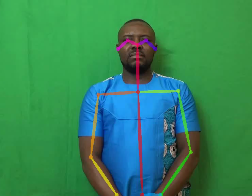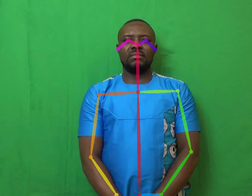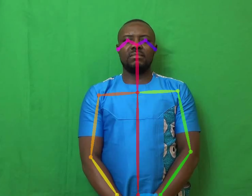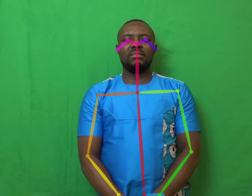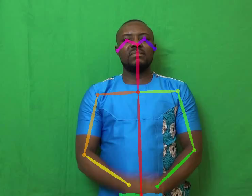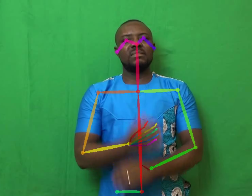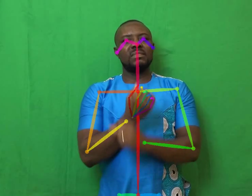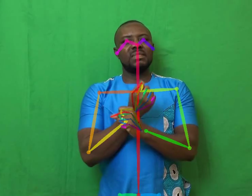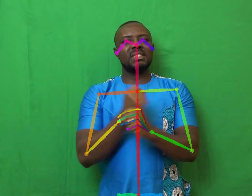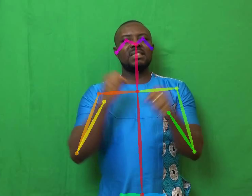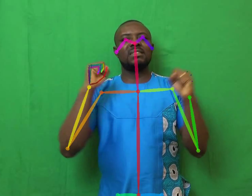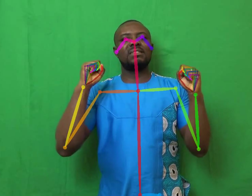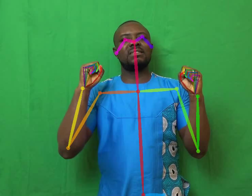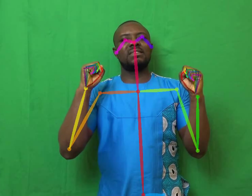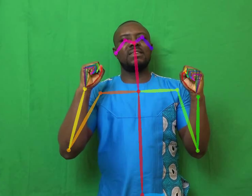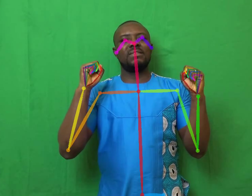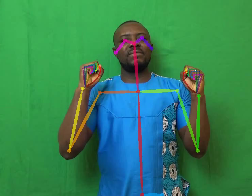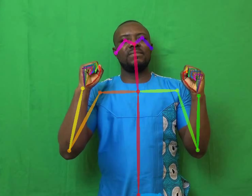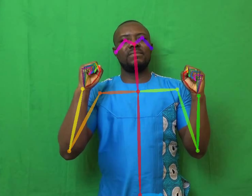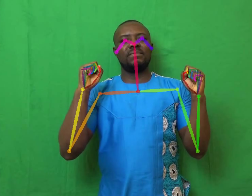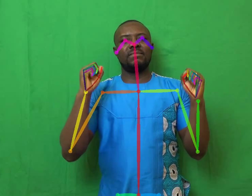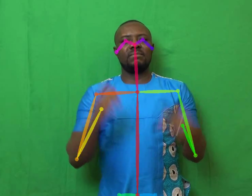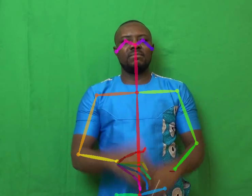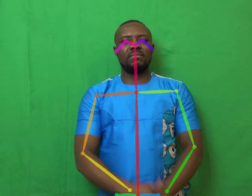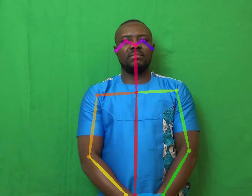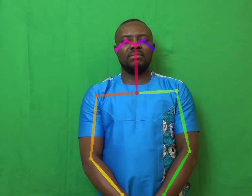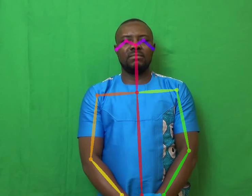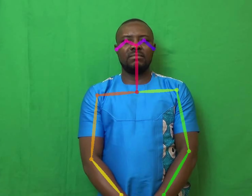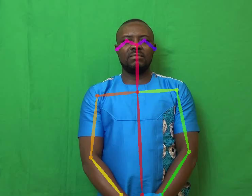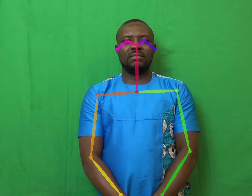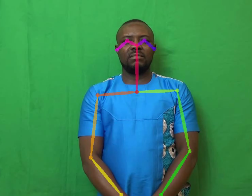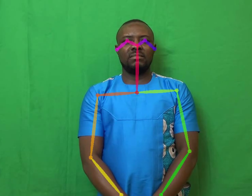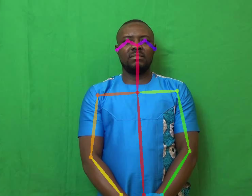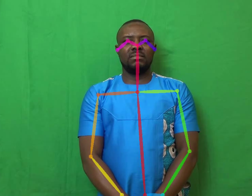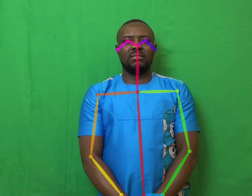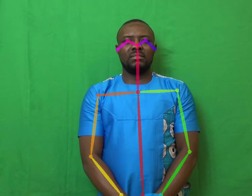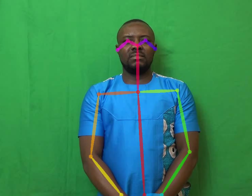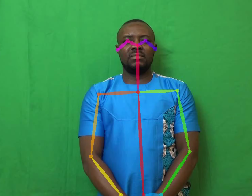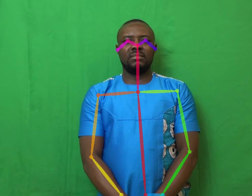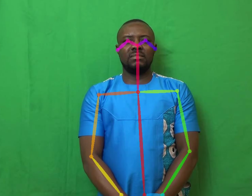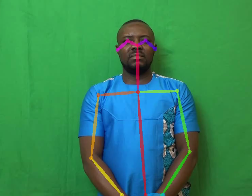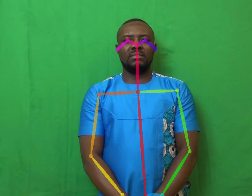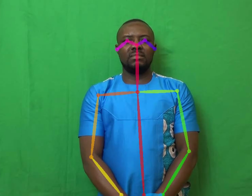save or salvation